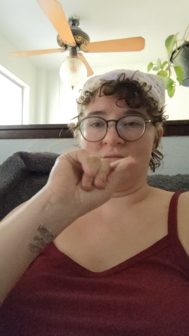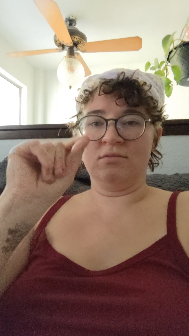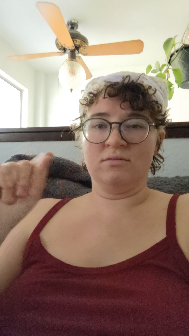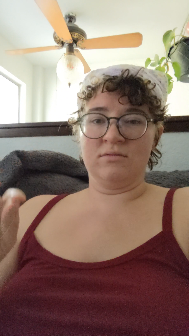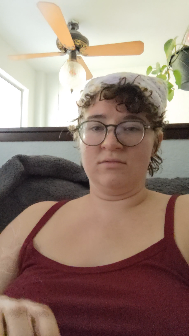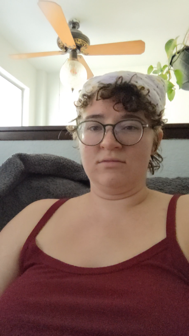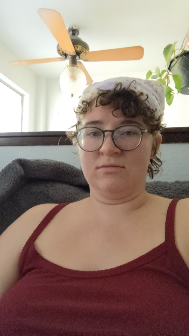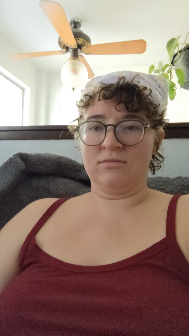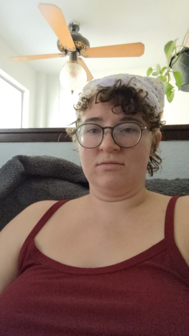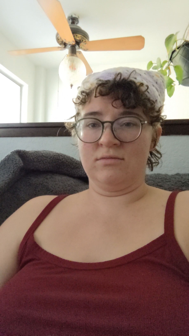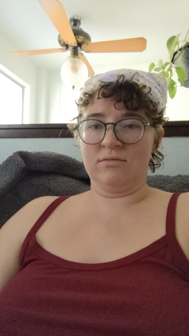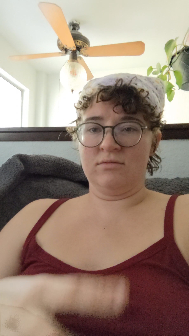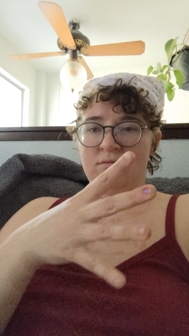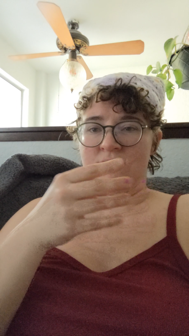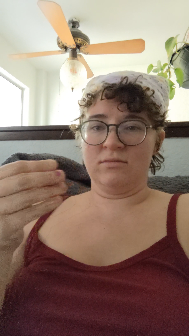and